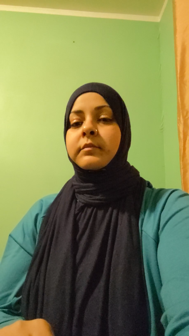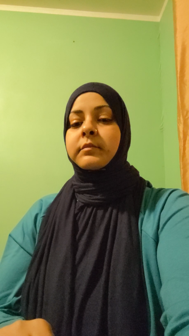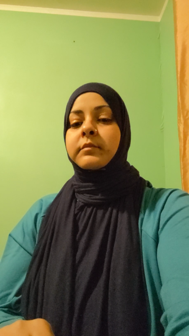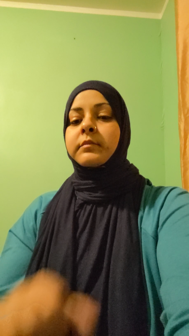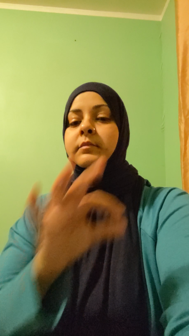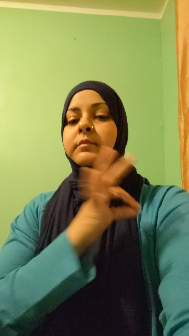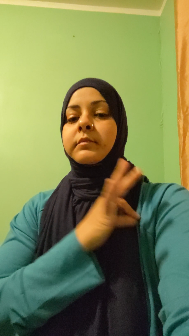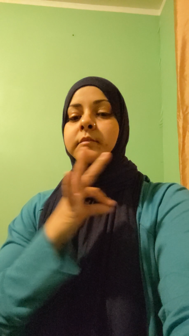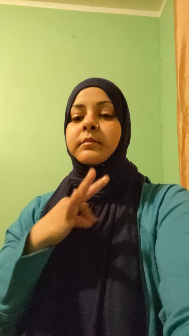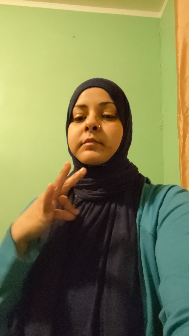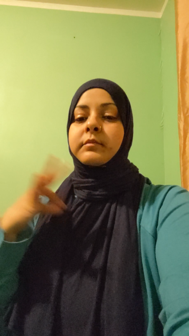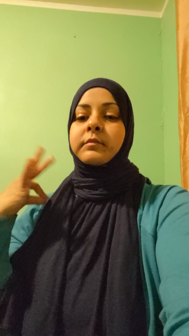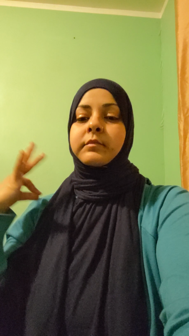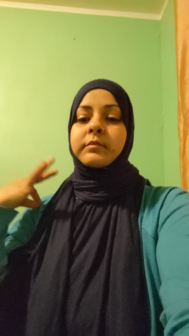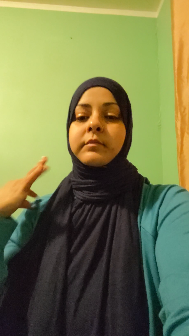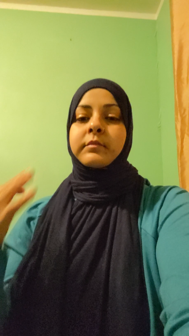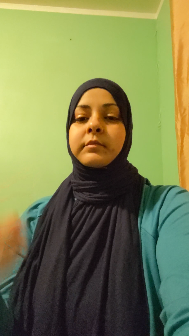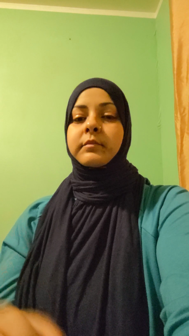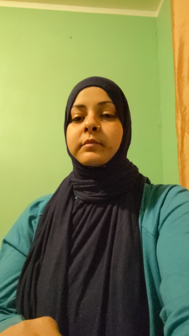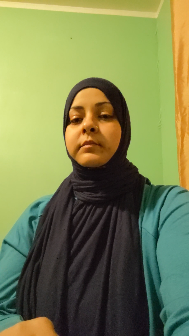beads